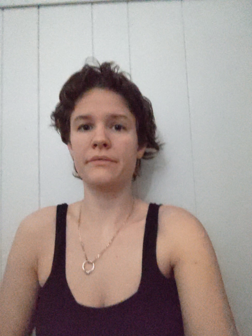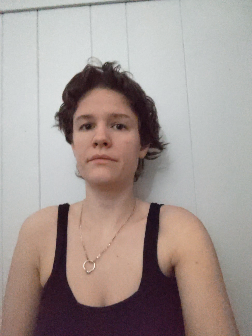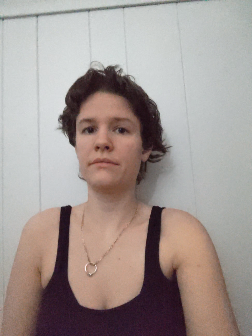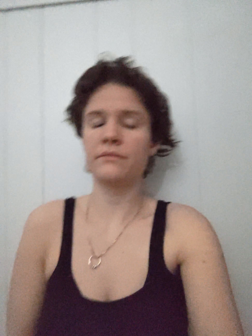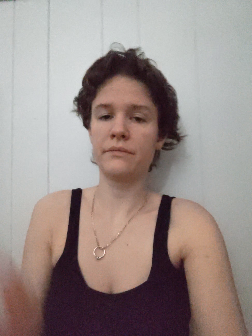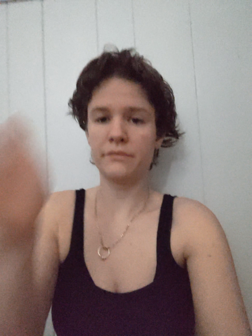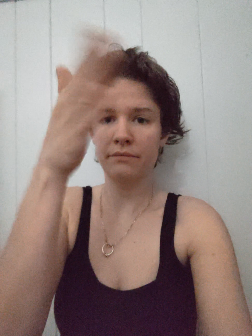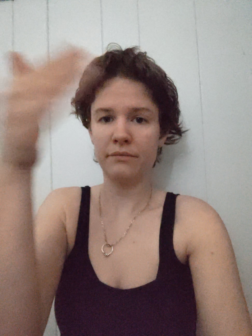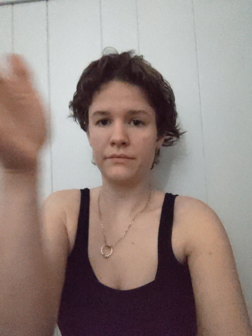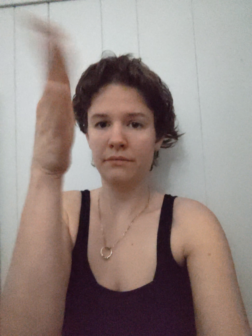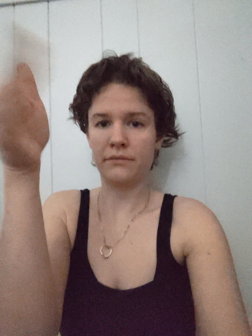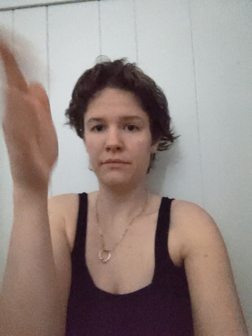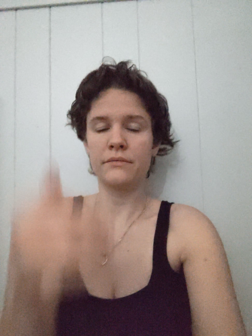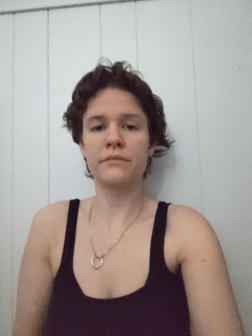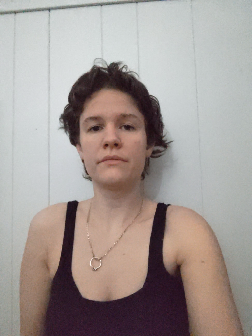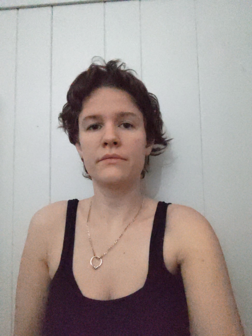flag